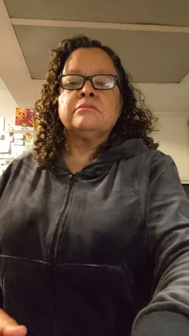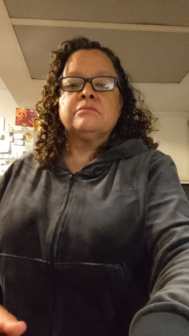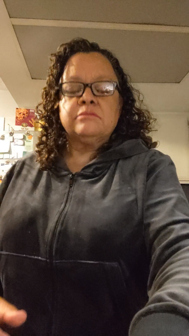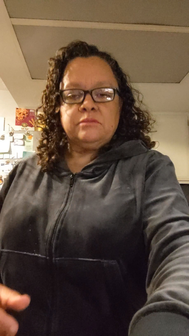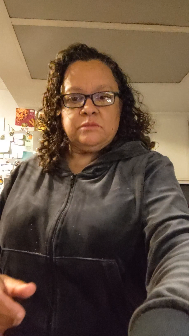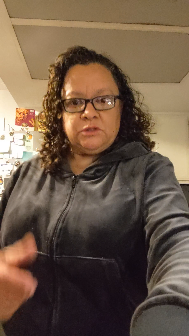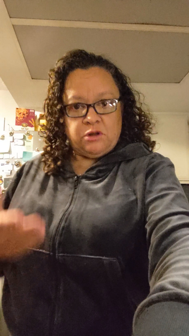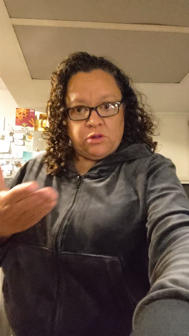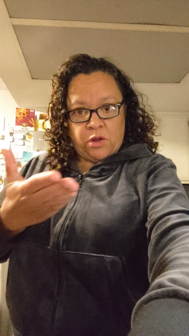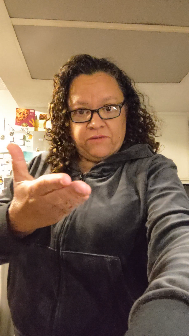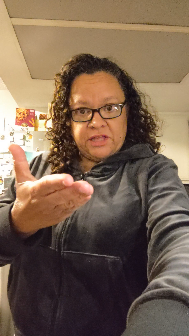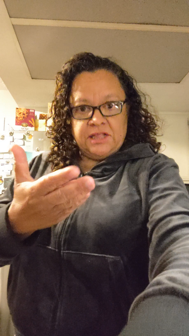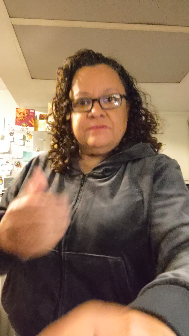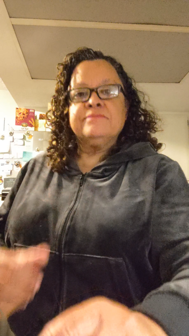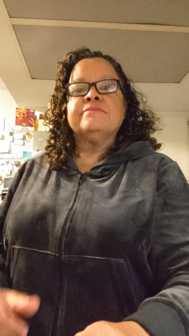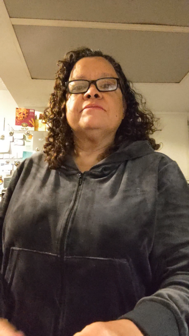oven